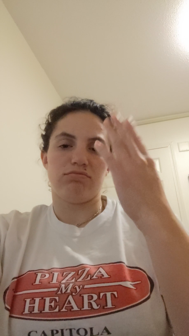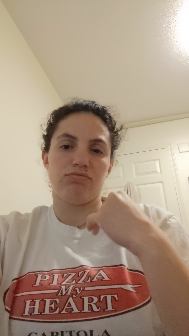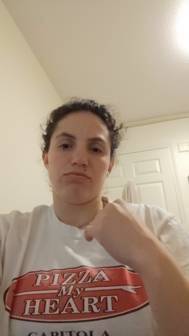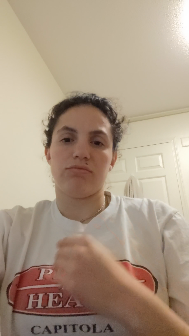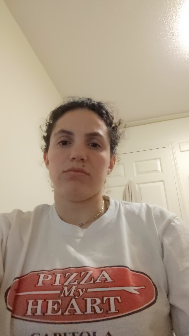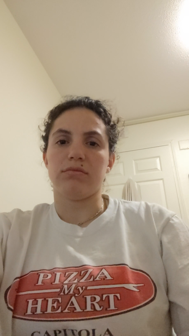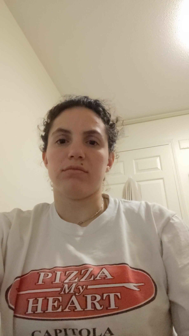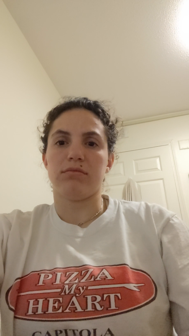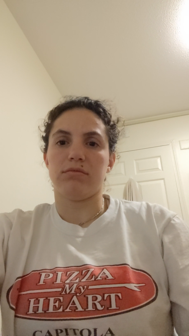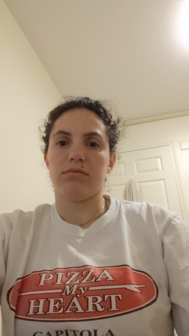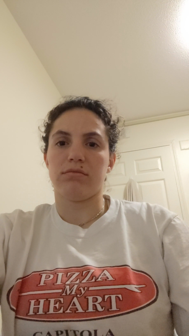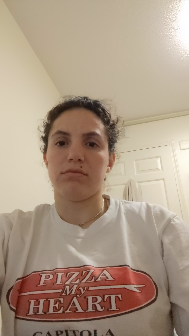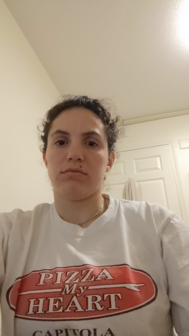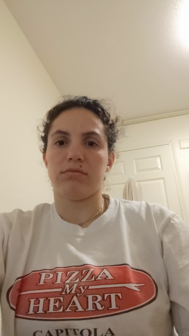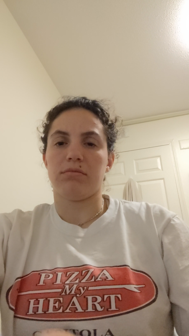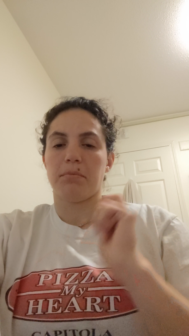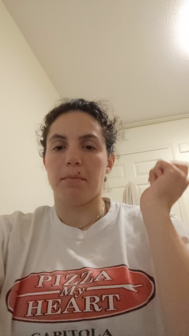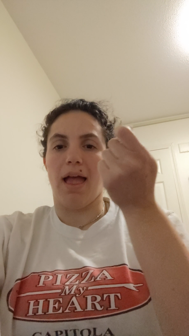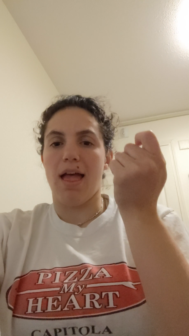bat